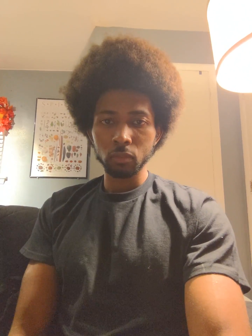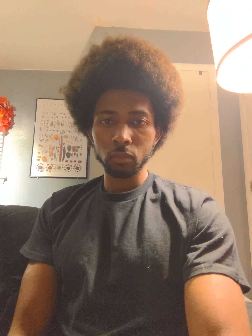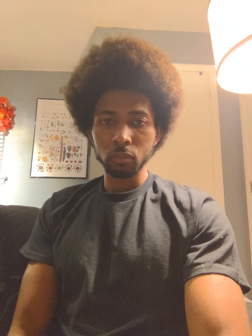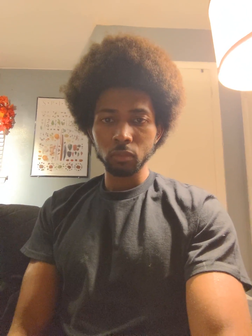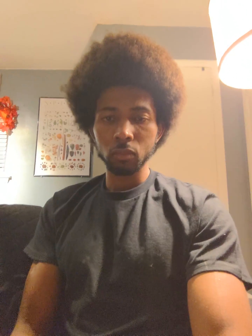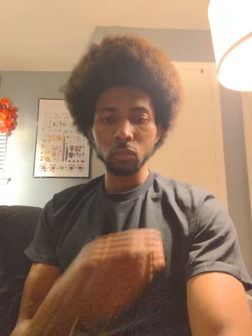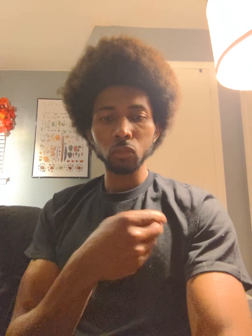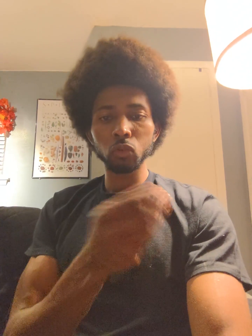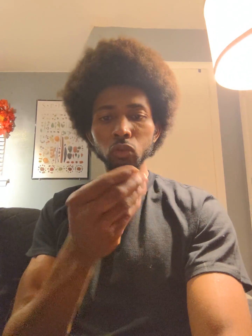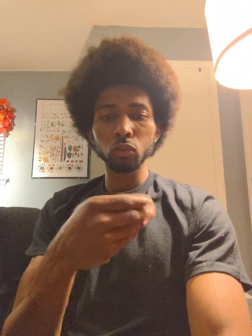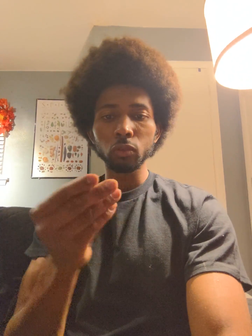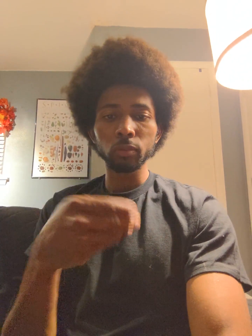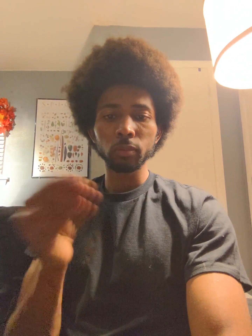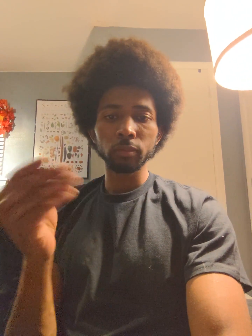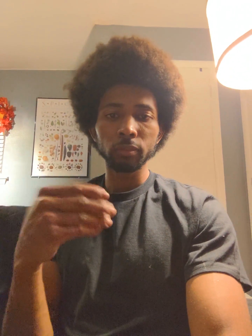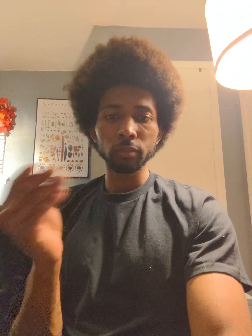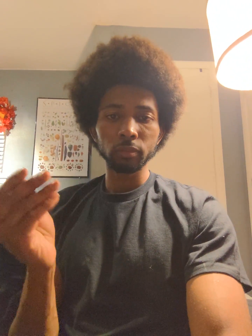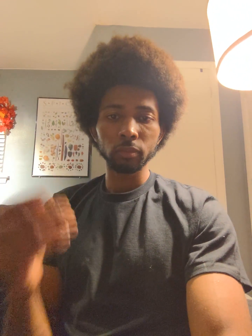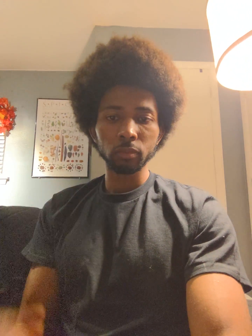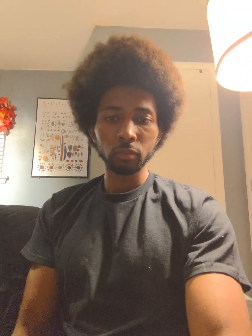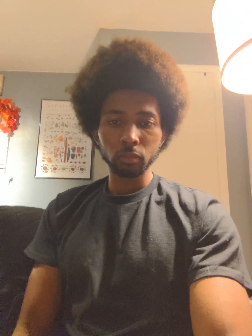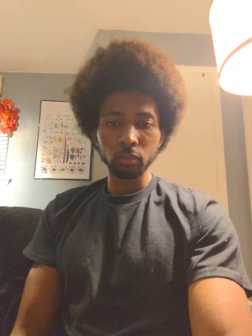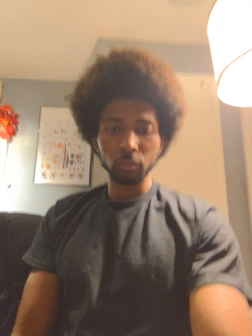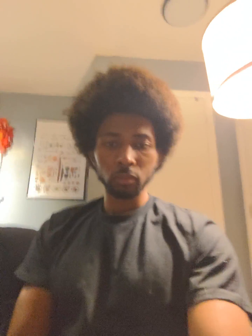shopping